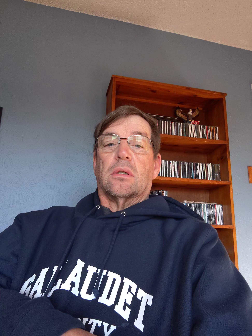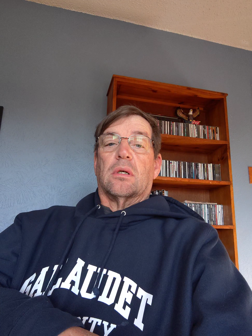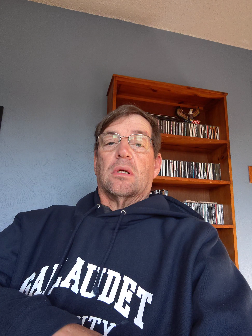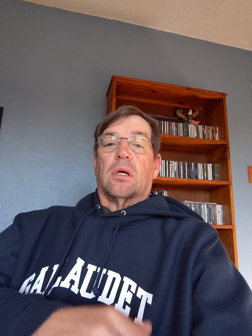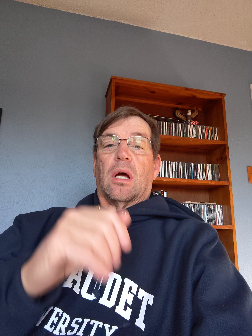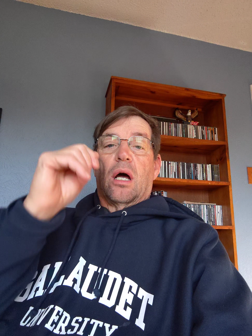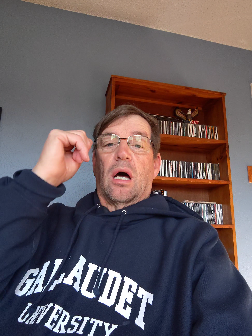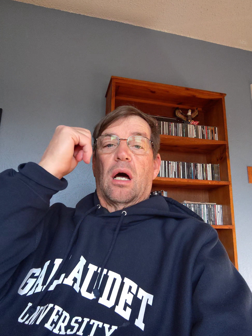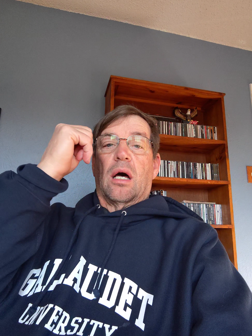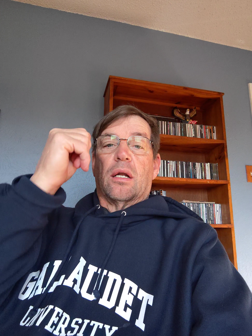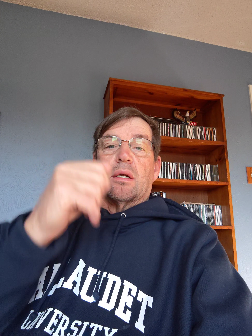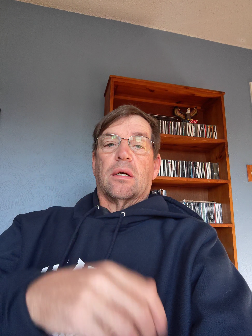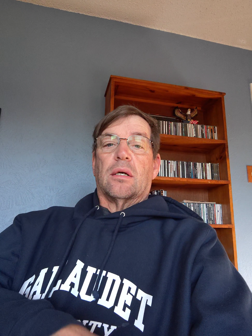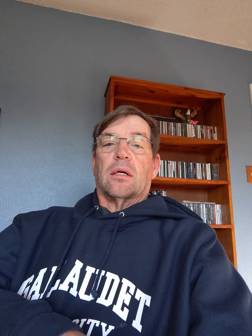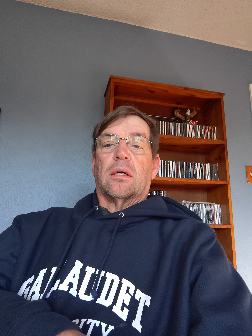aunt